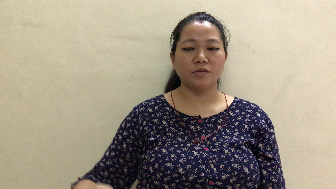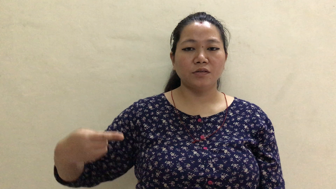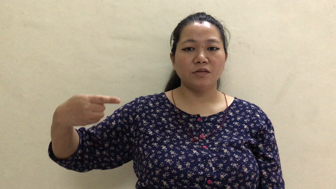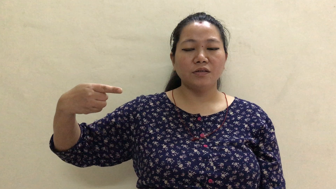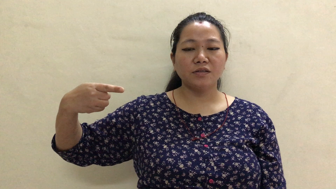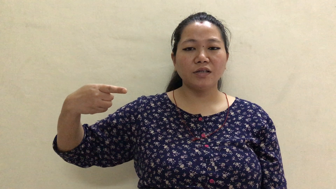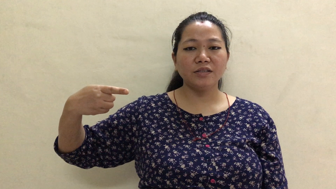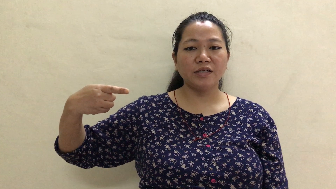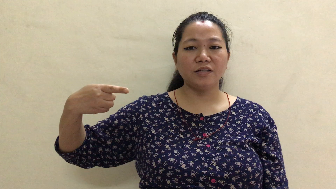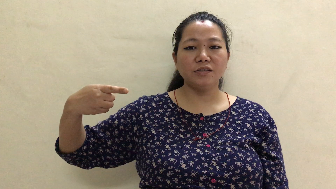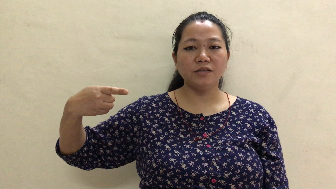न